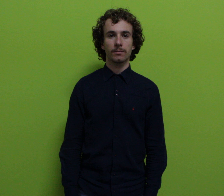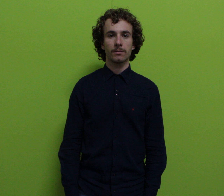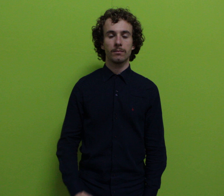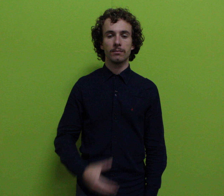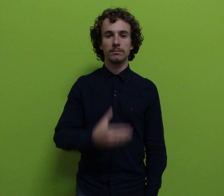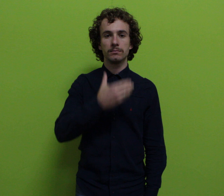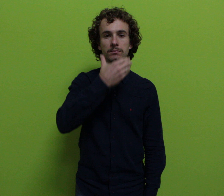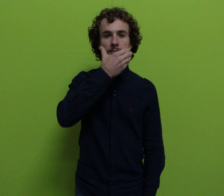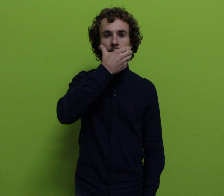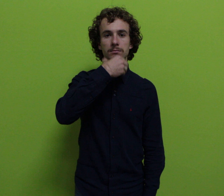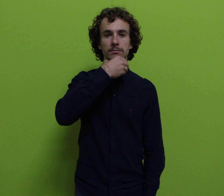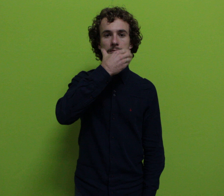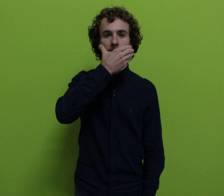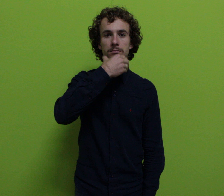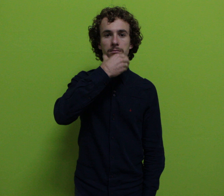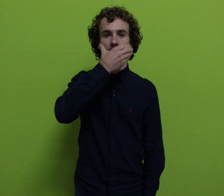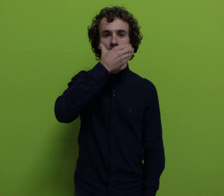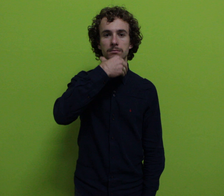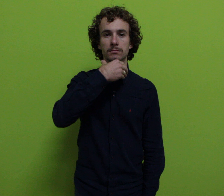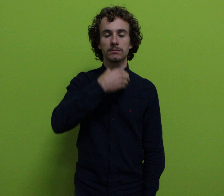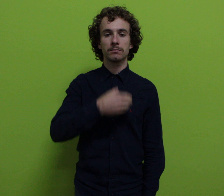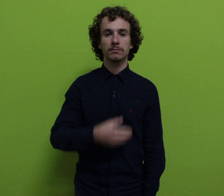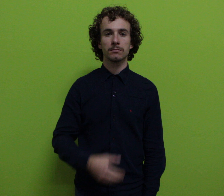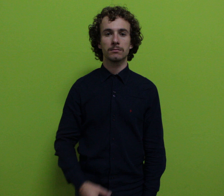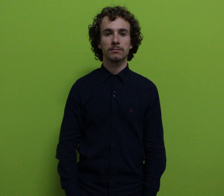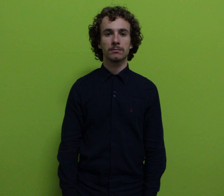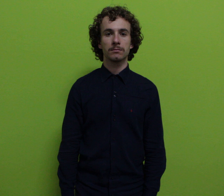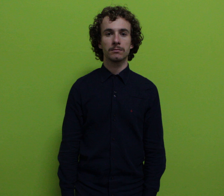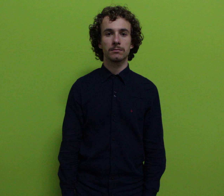maçã